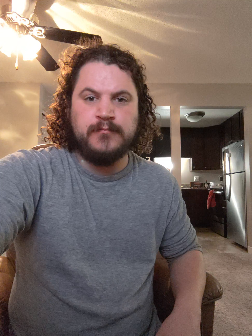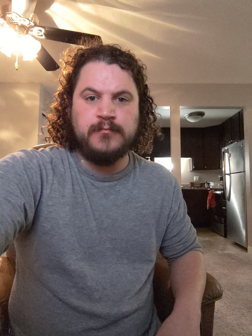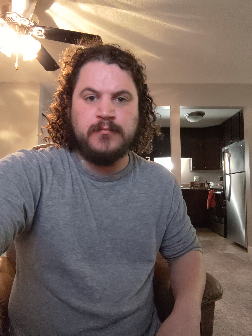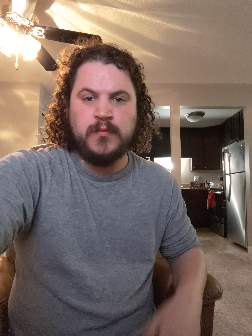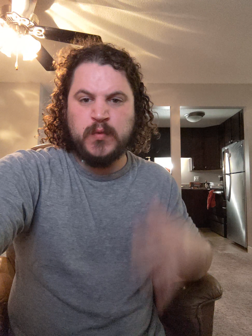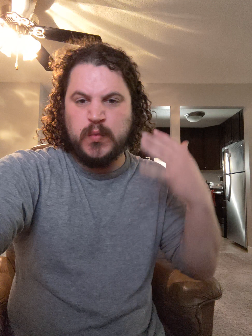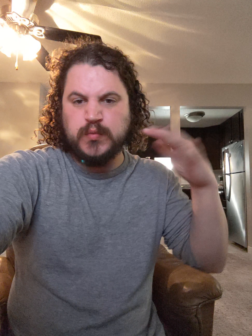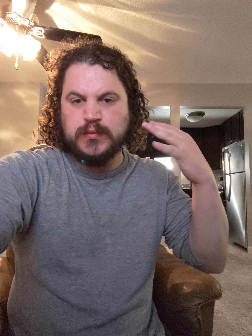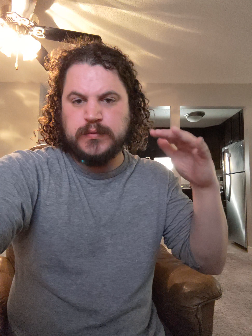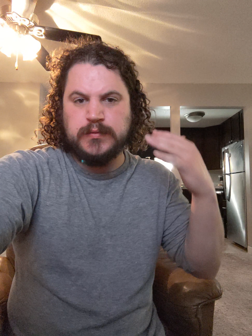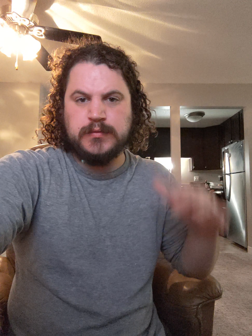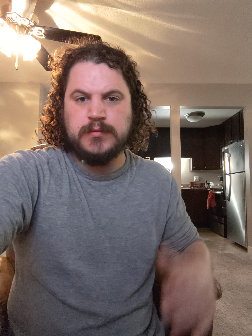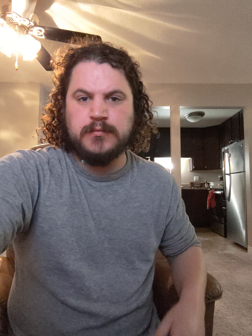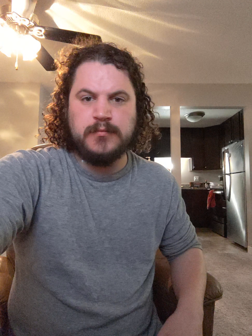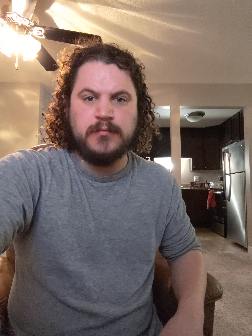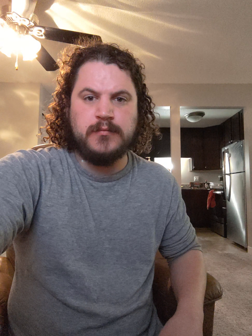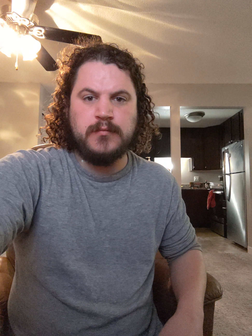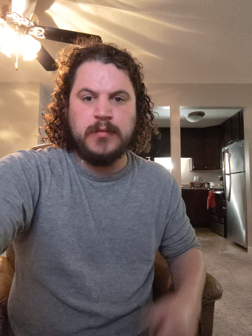noisy